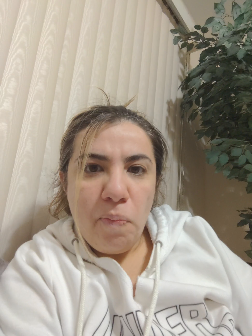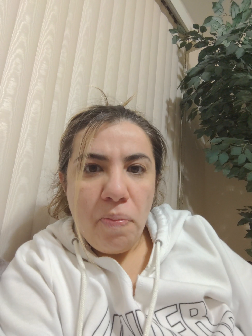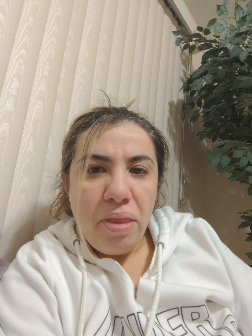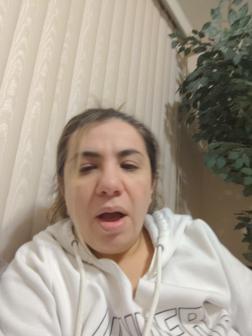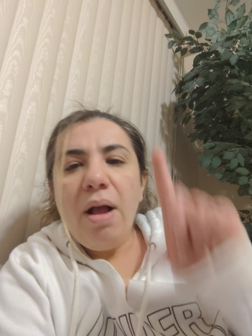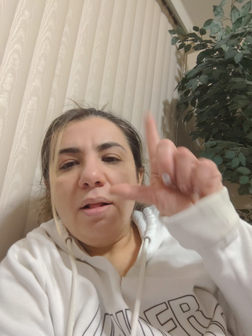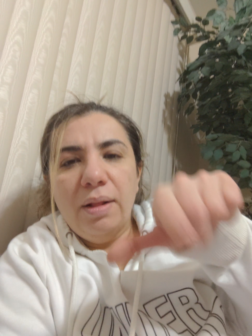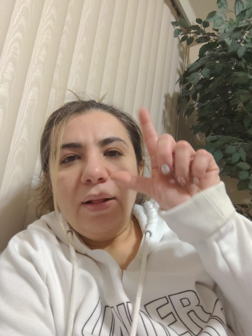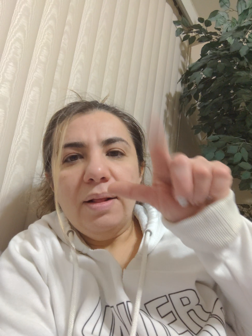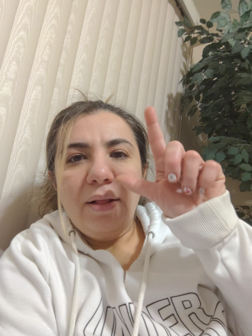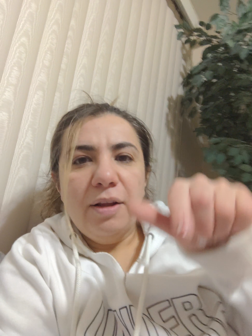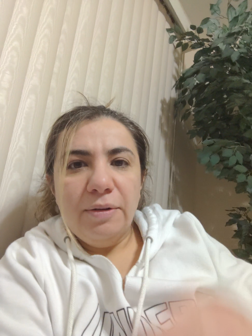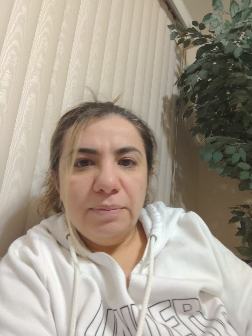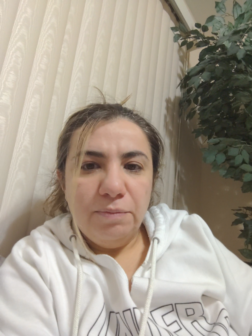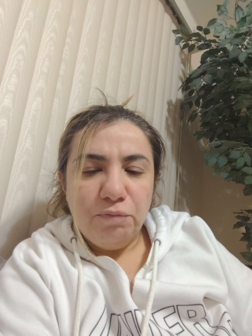later